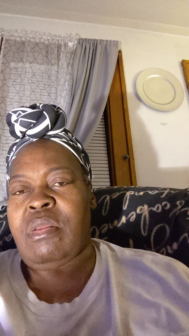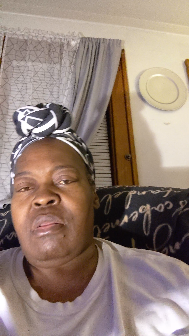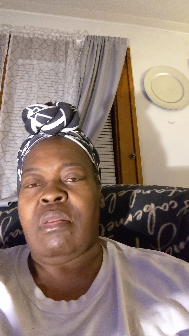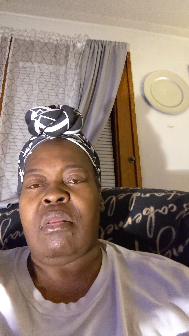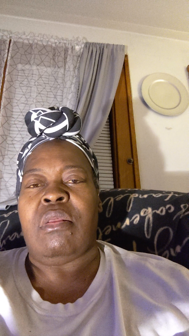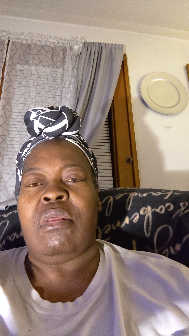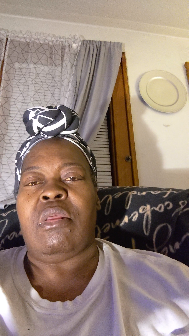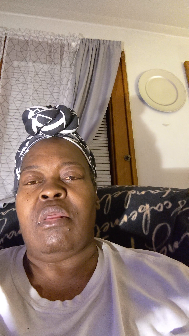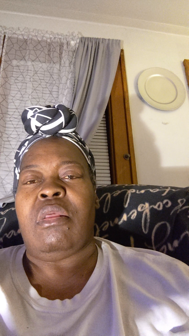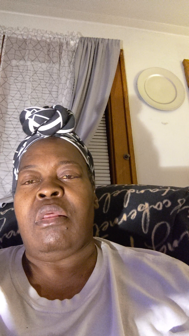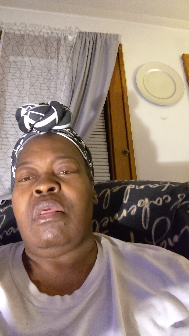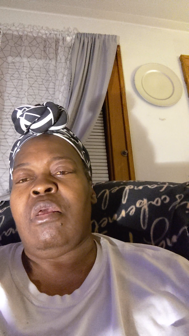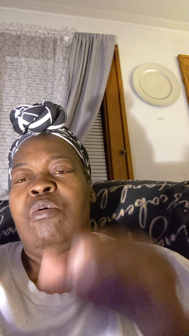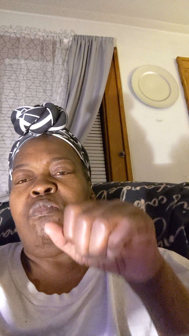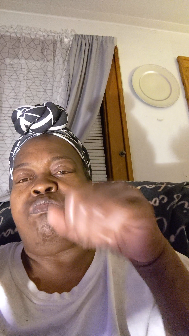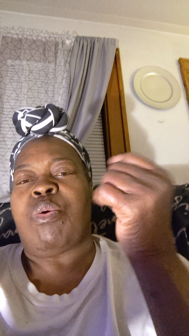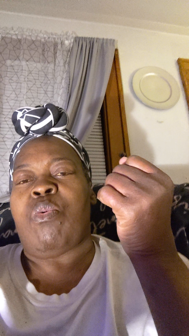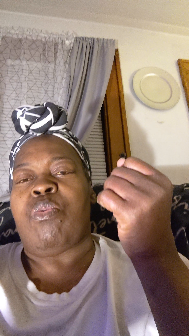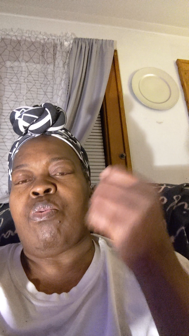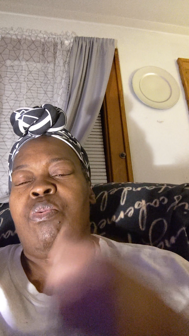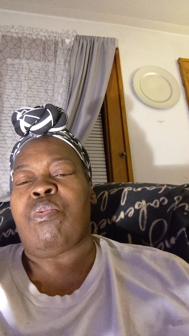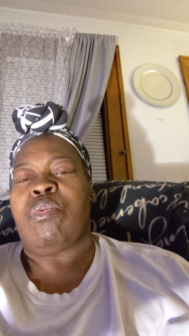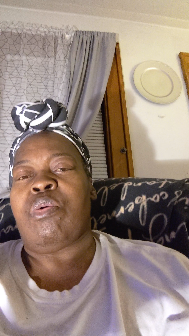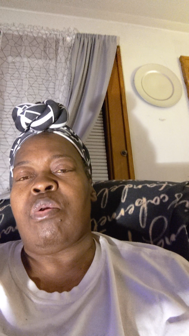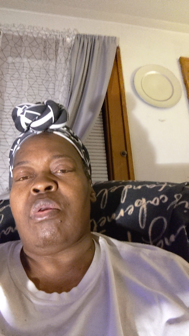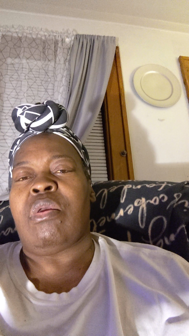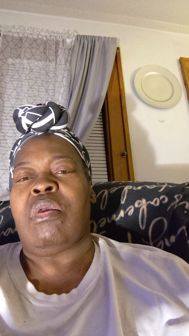broken